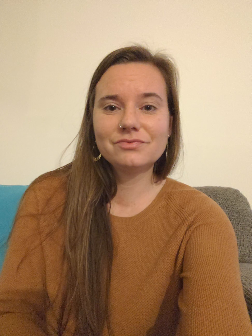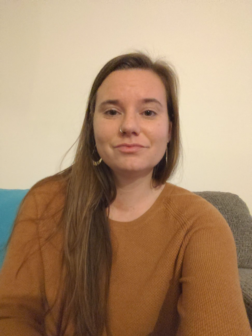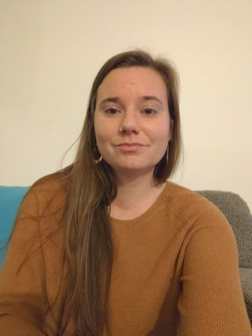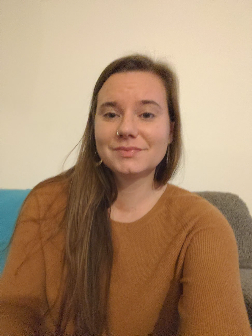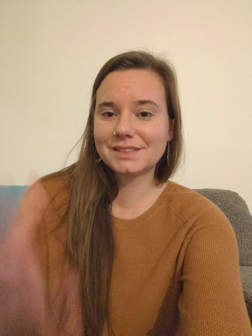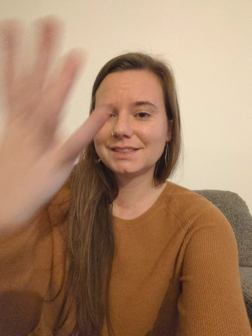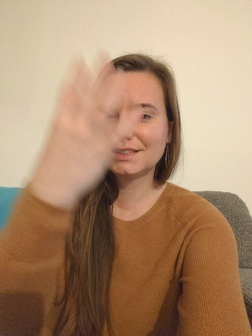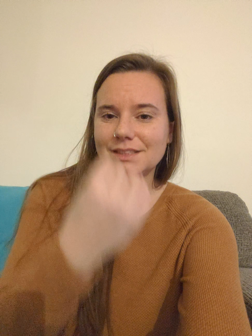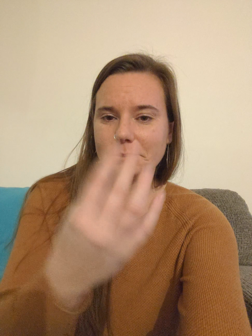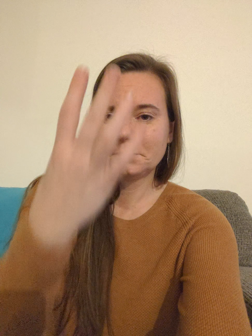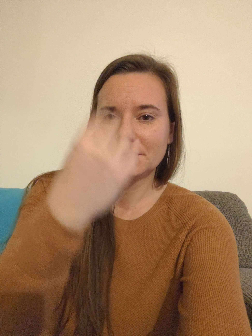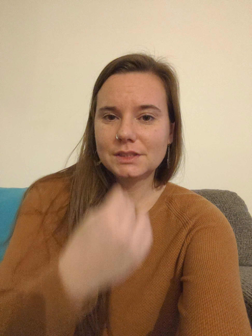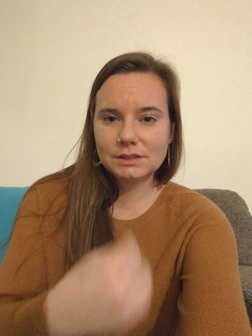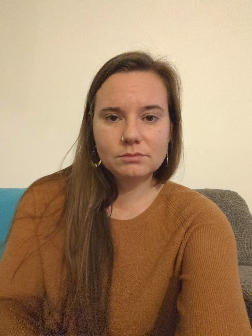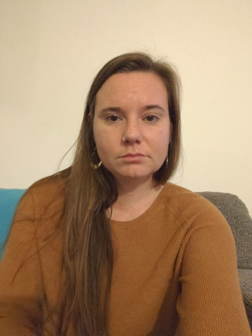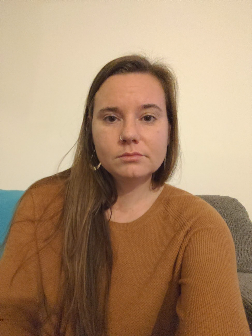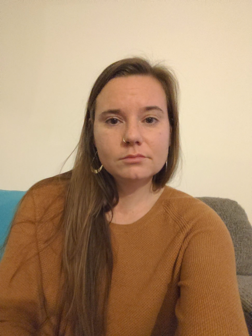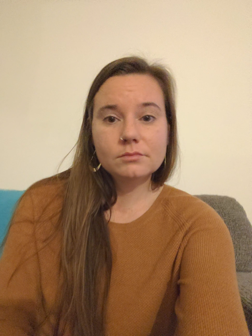sleepy